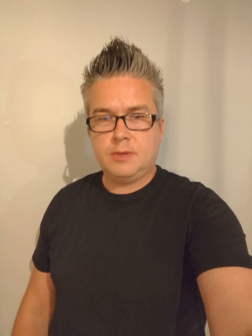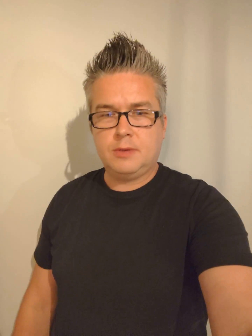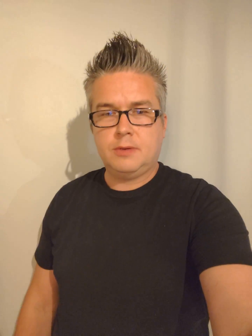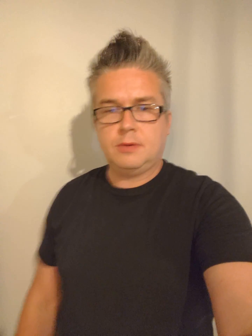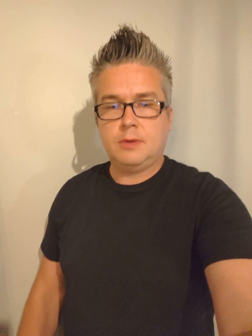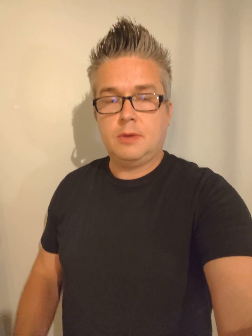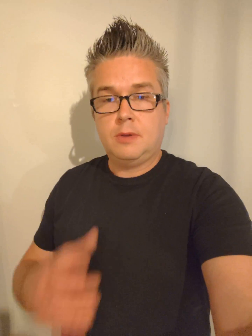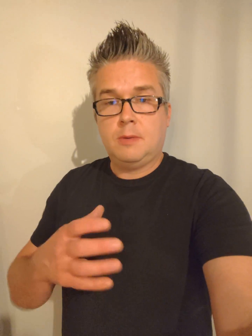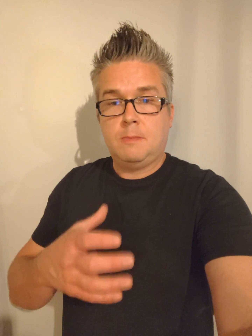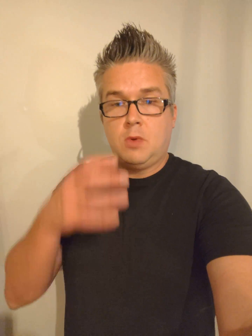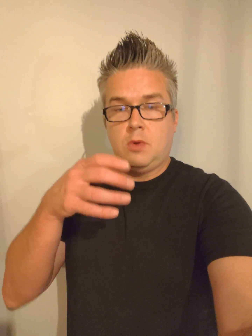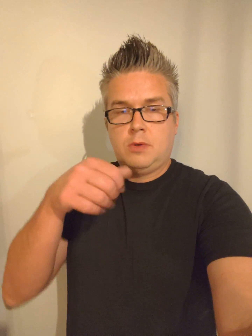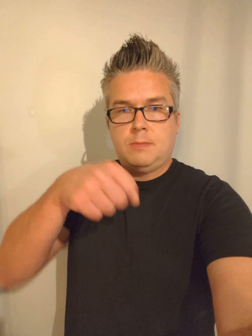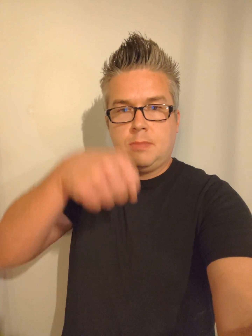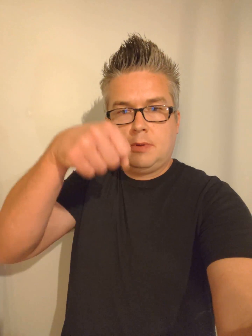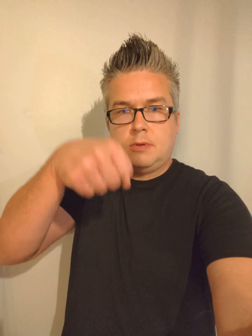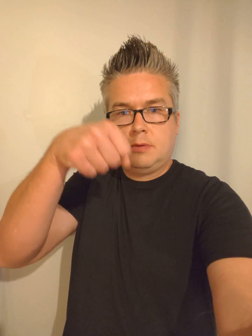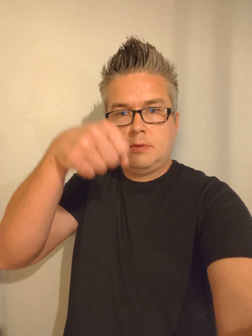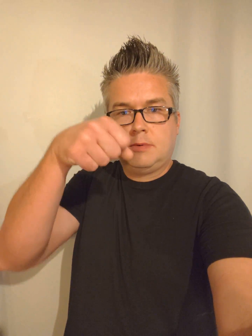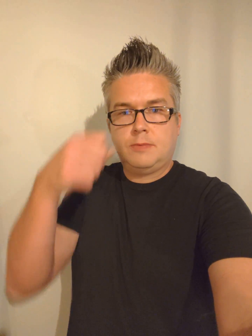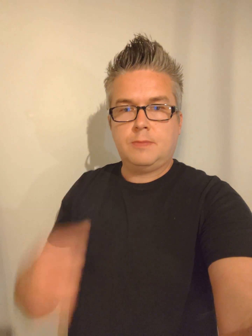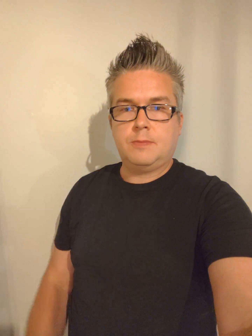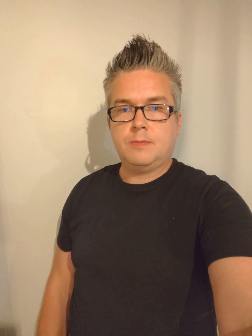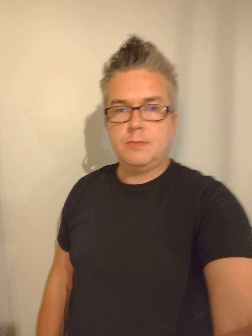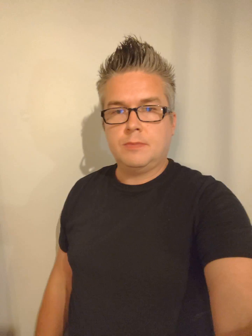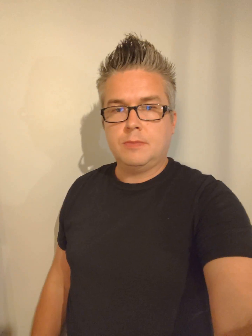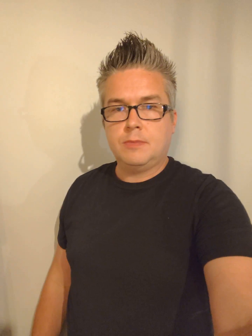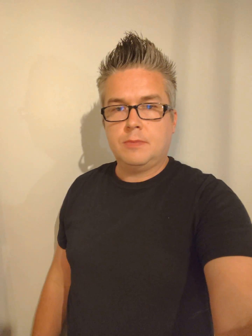bucket